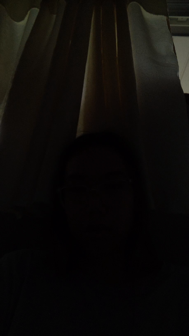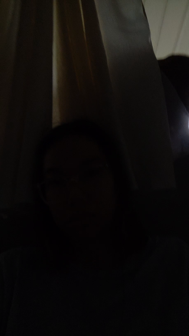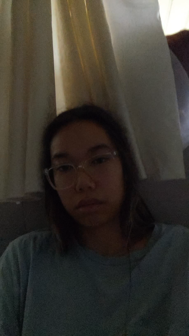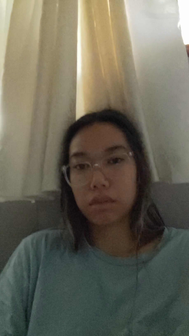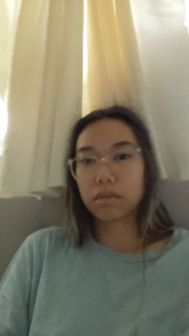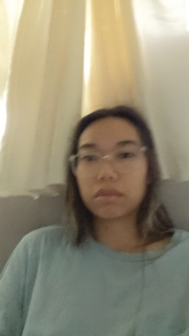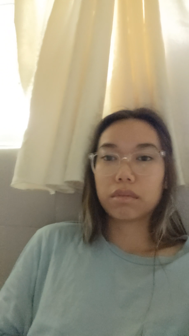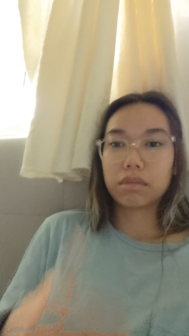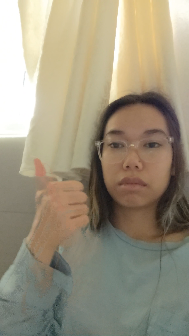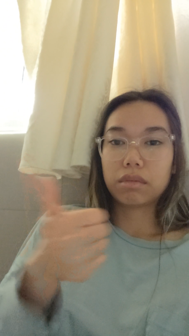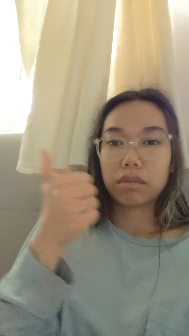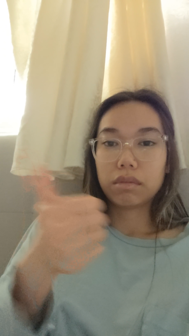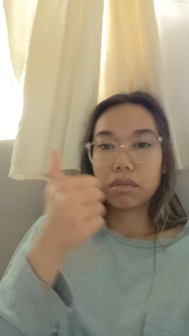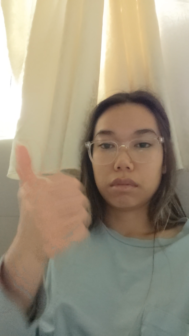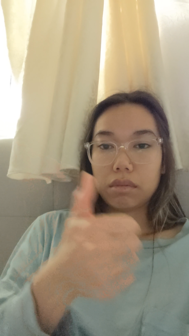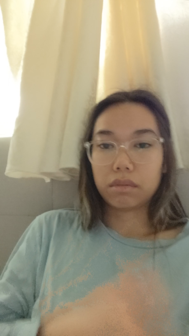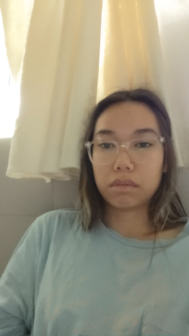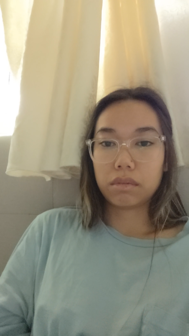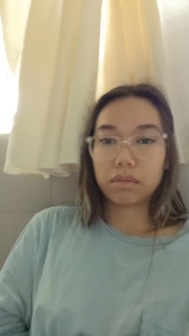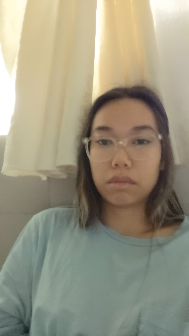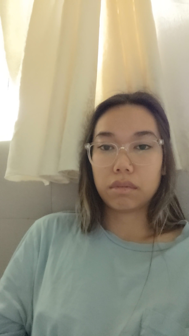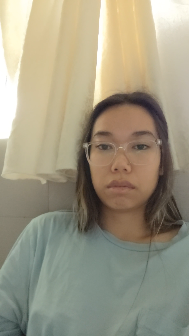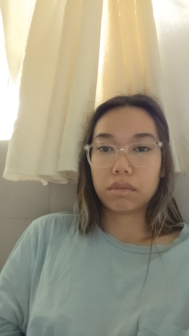chase